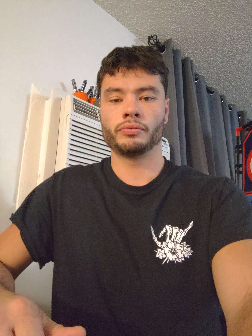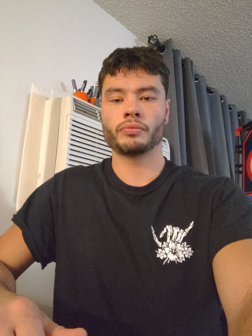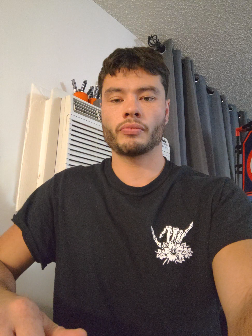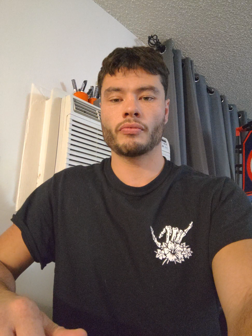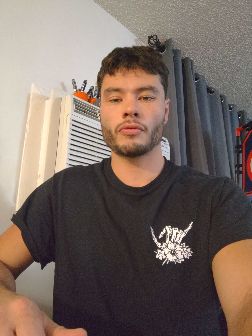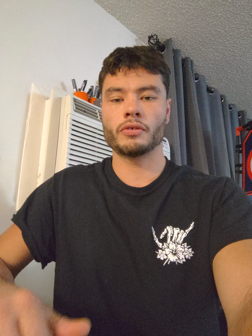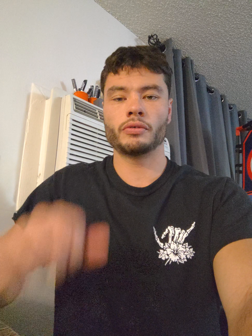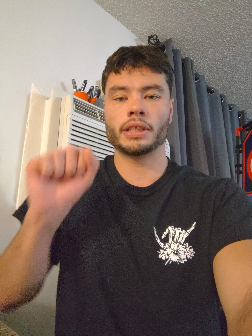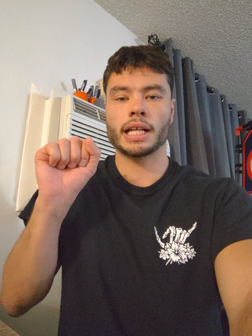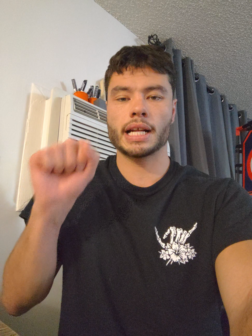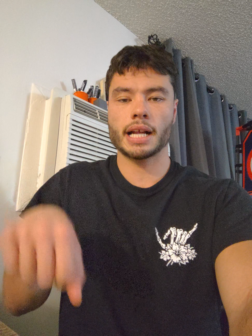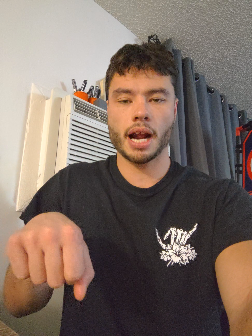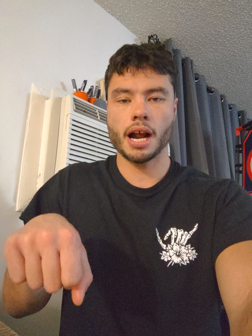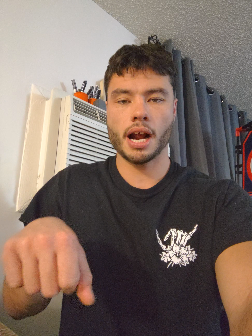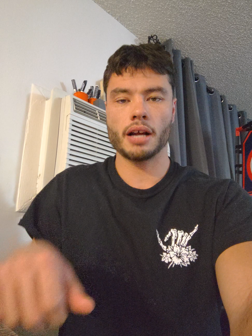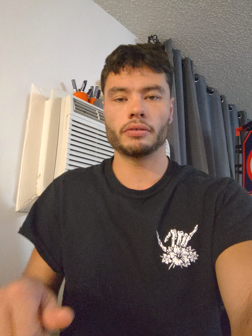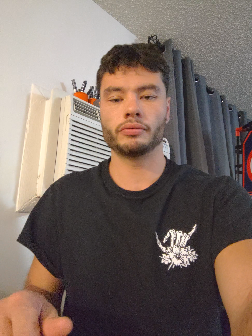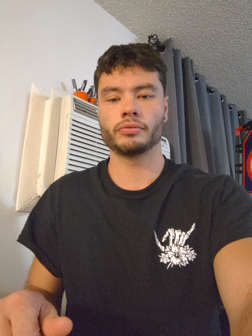can